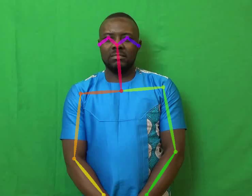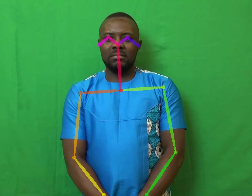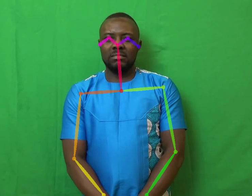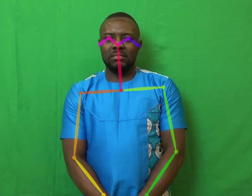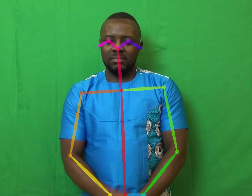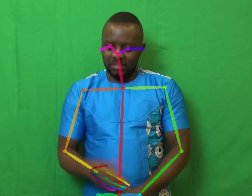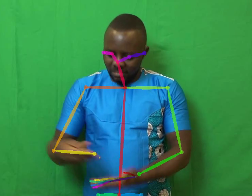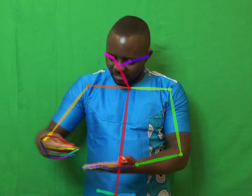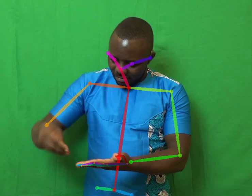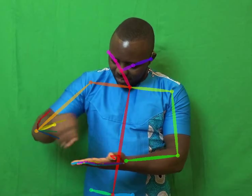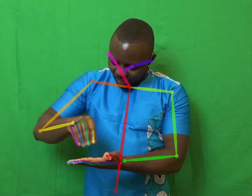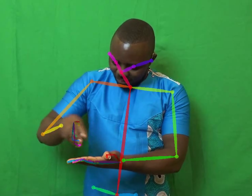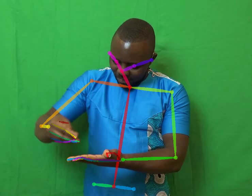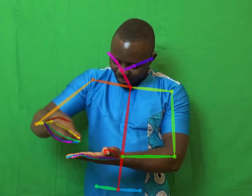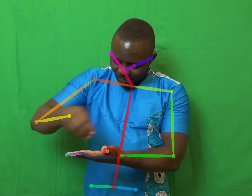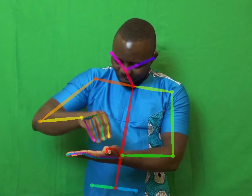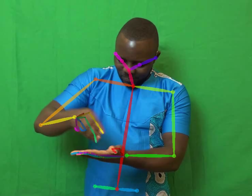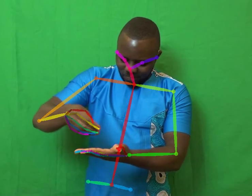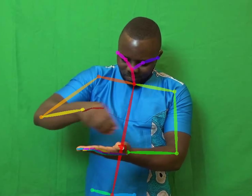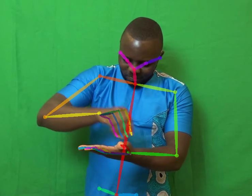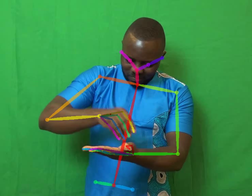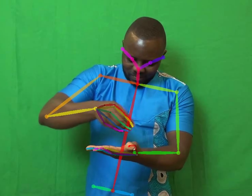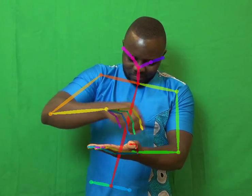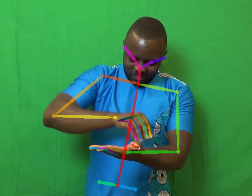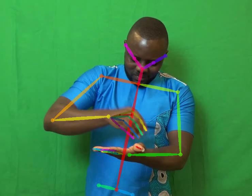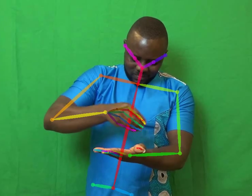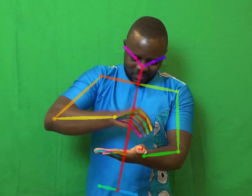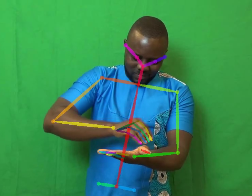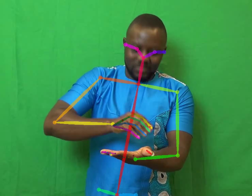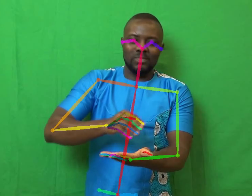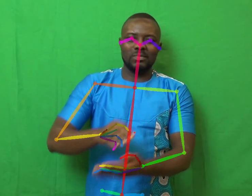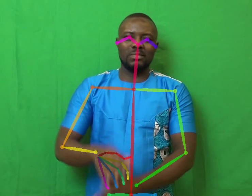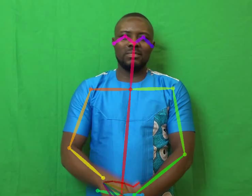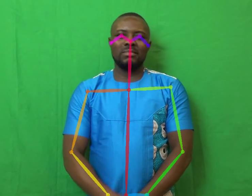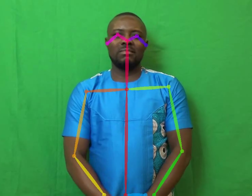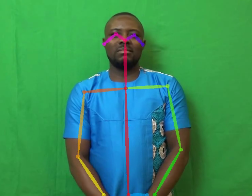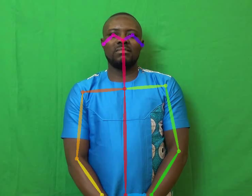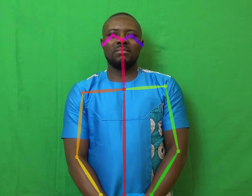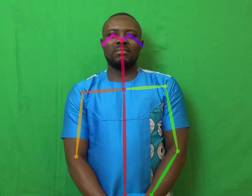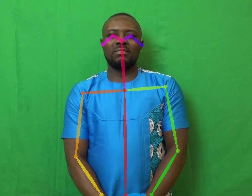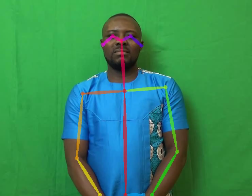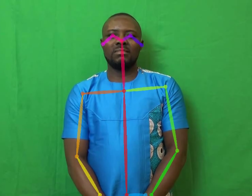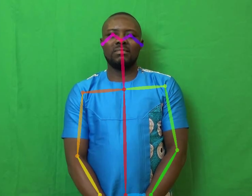oware